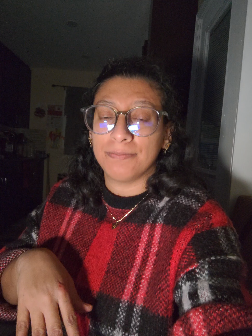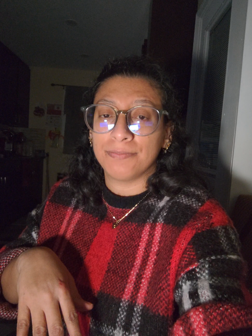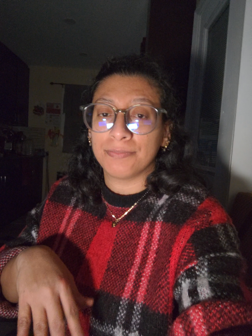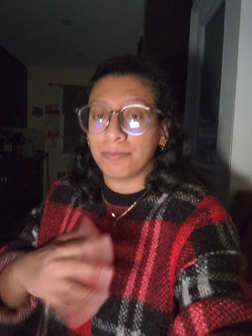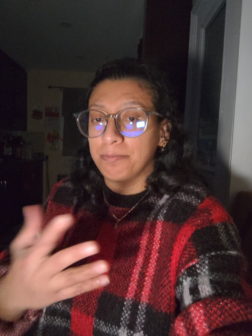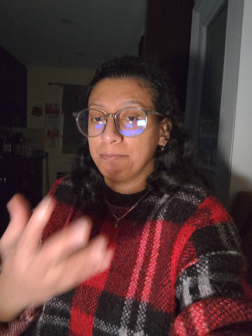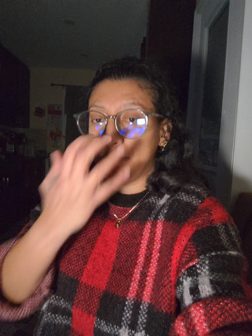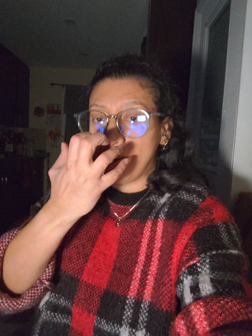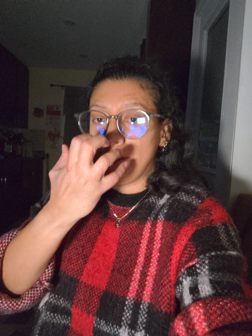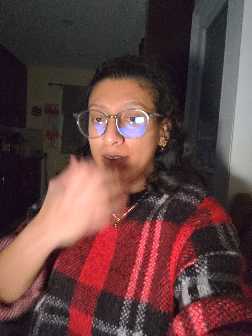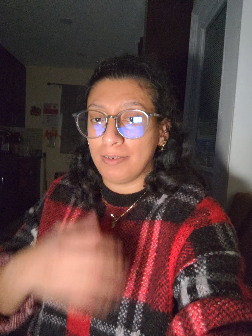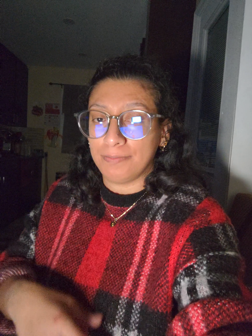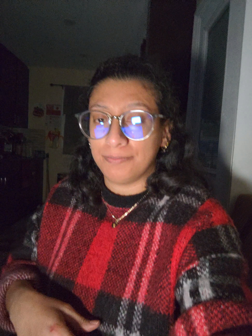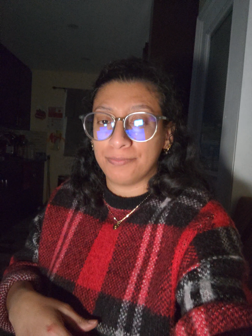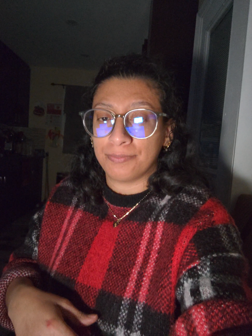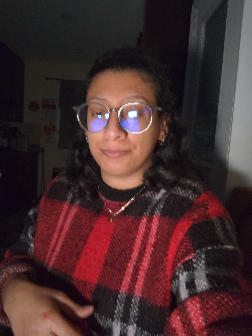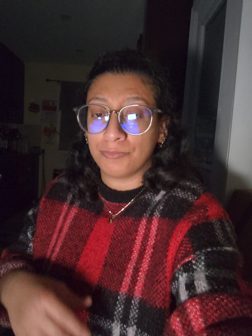mad